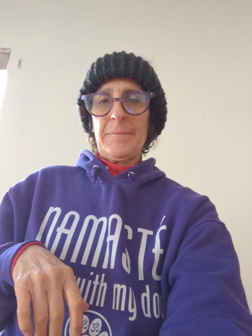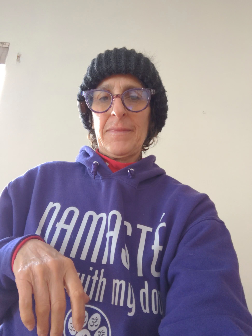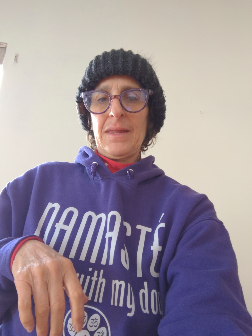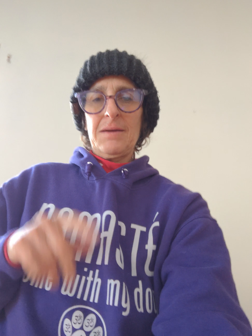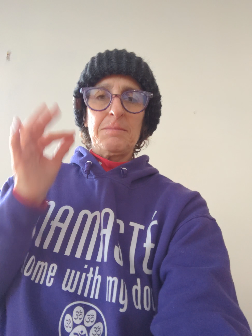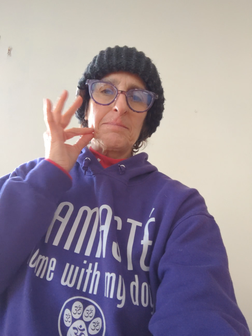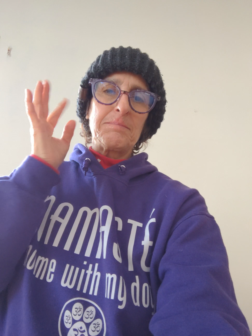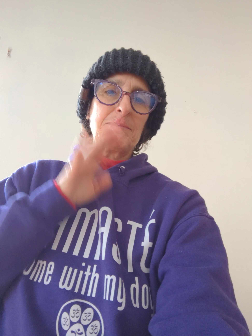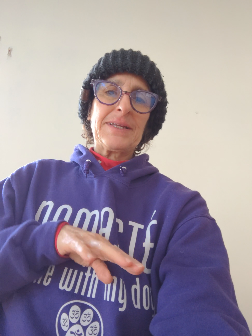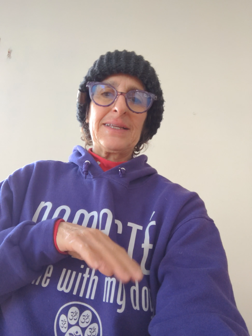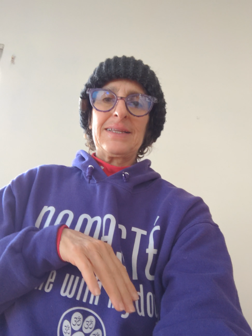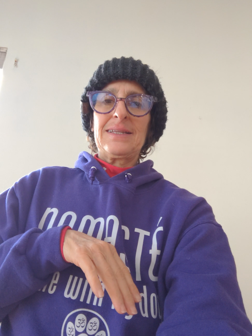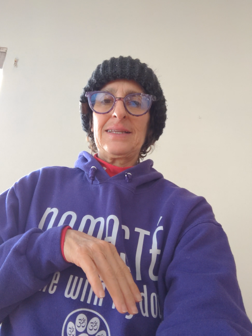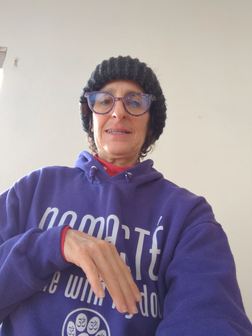bee